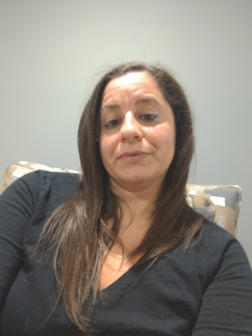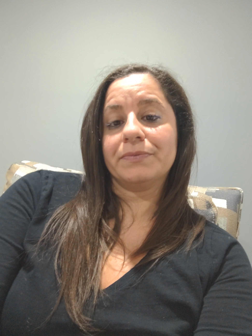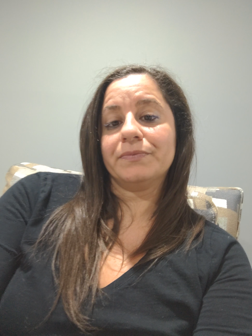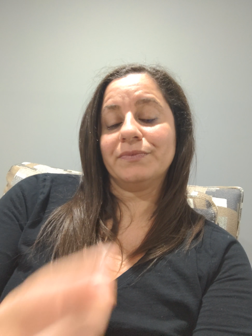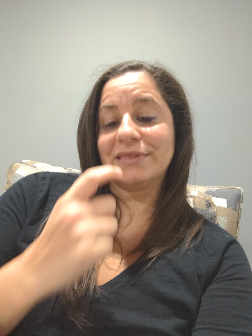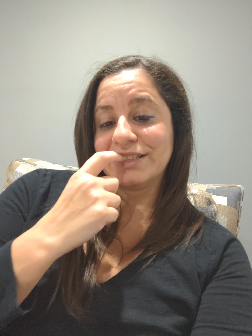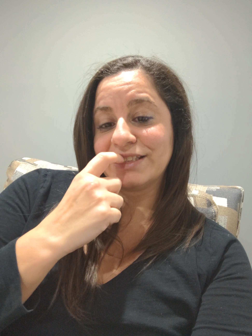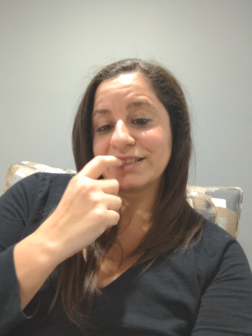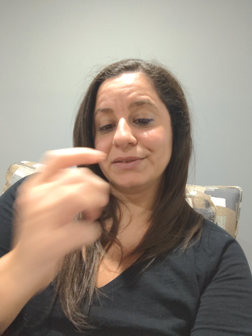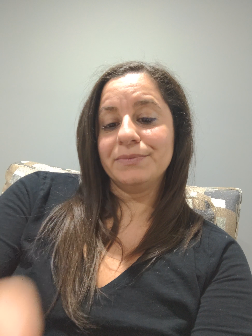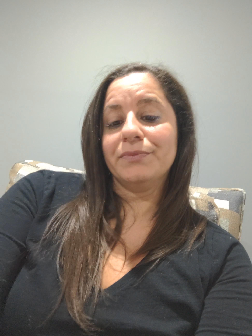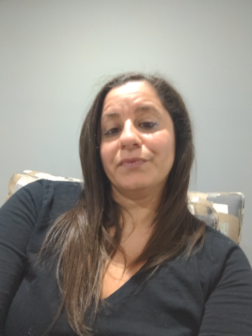tooth